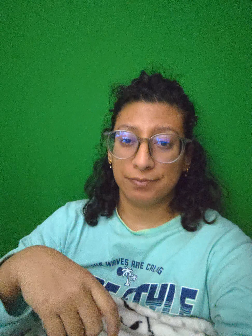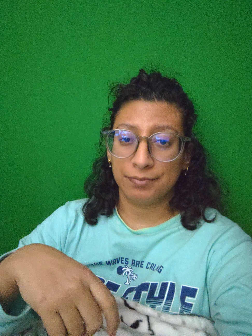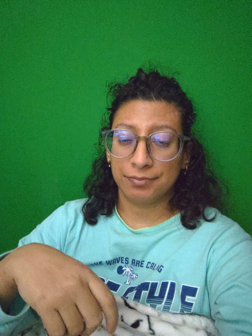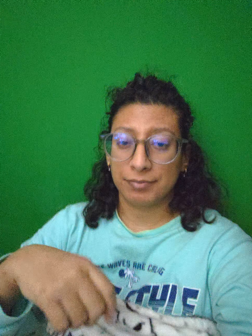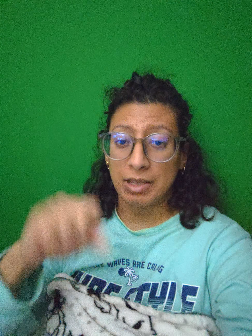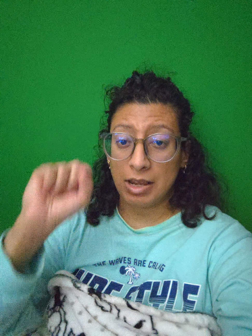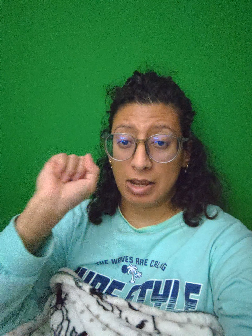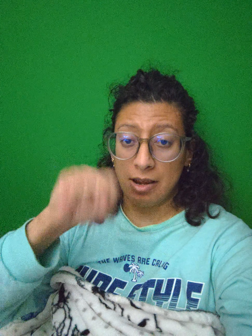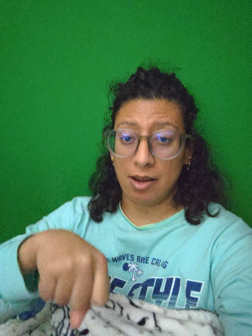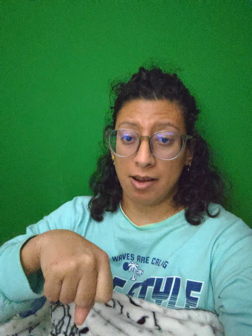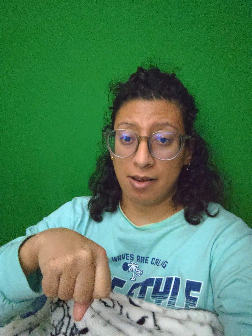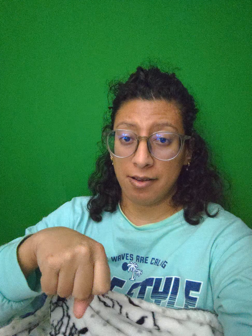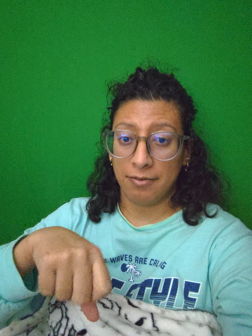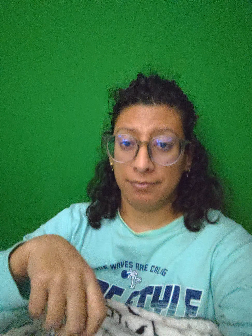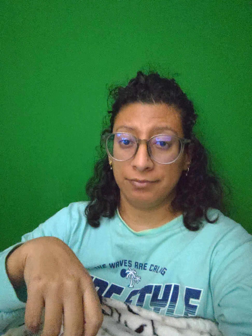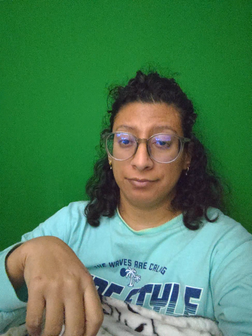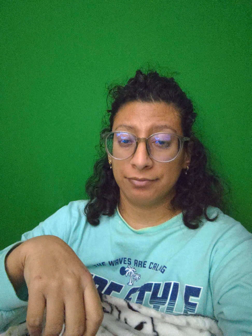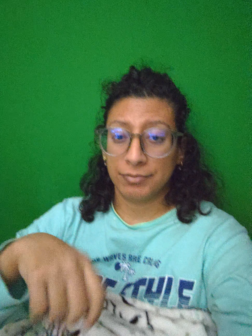can